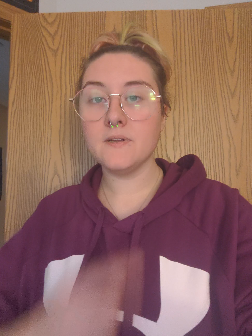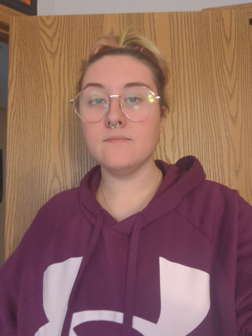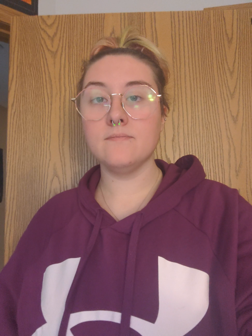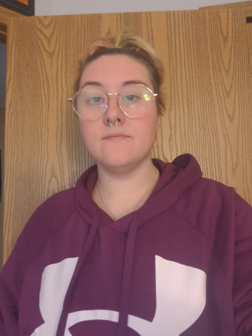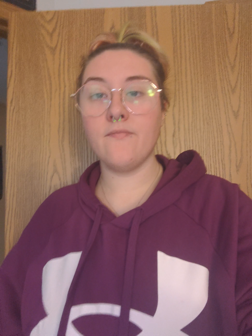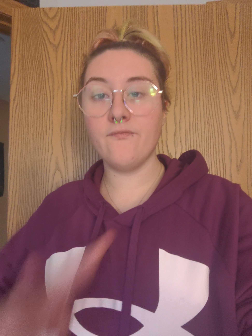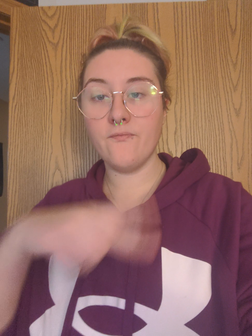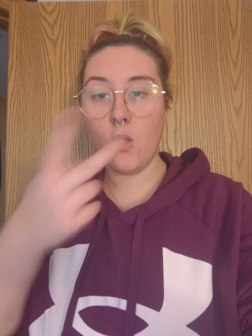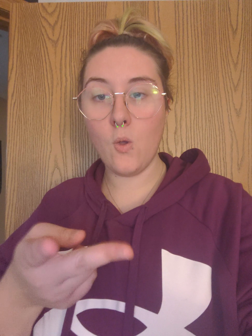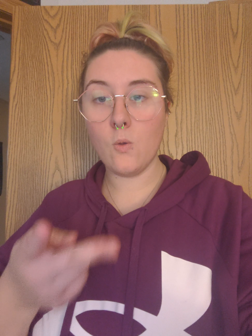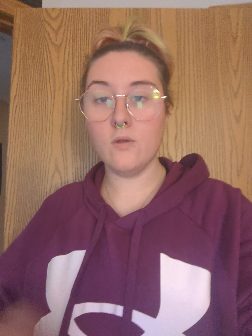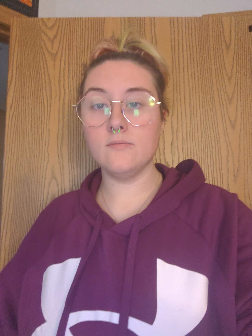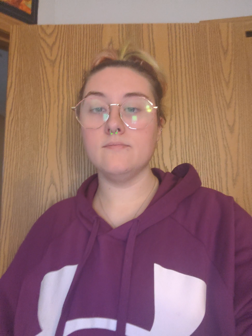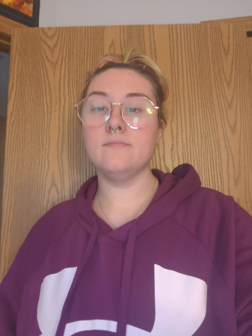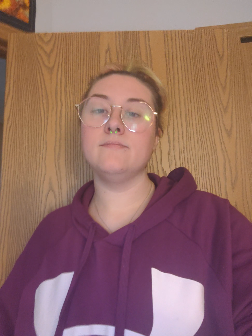fall